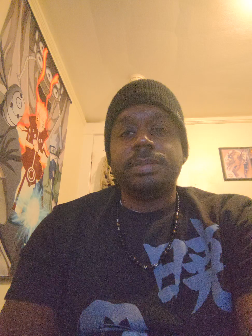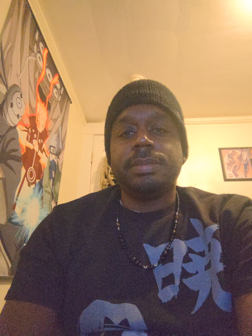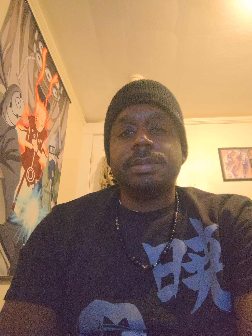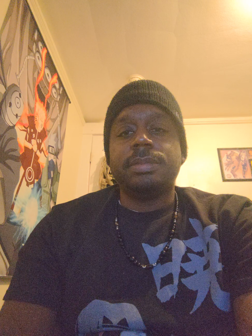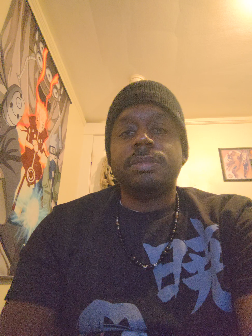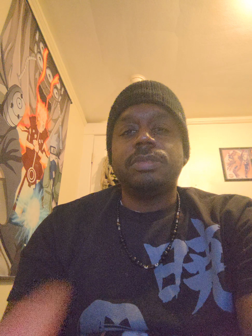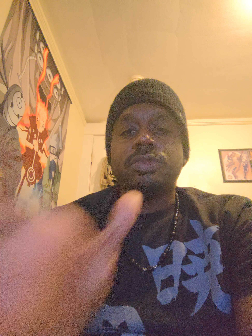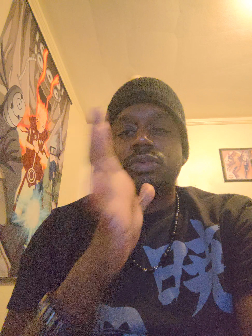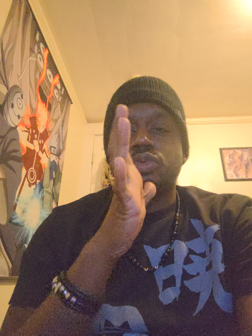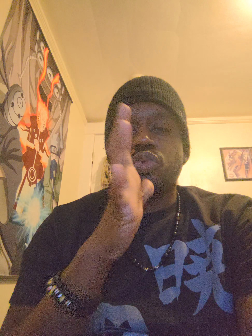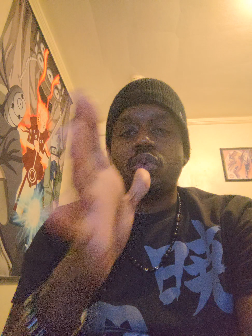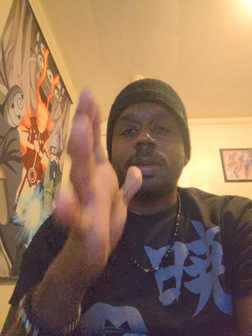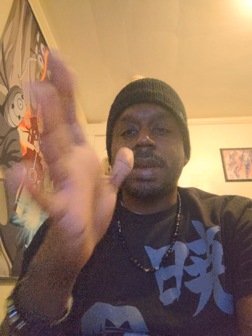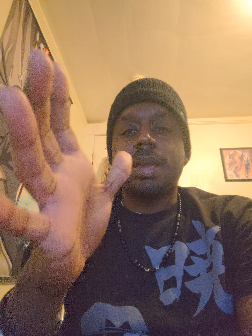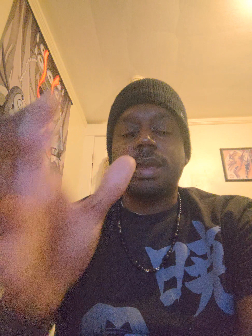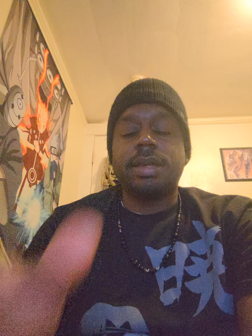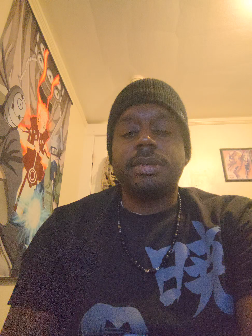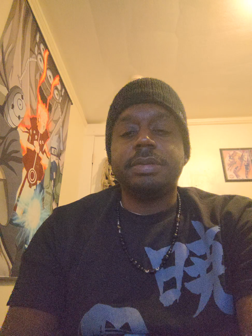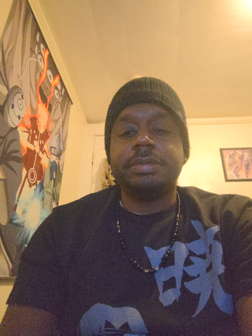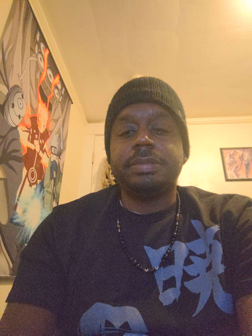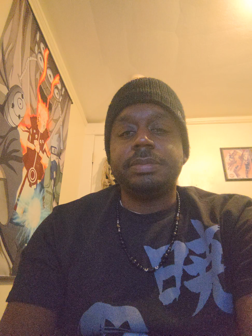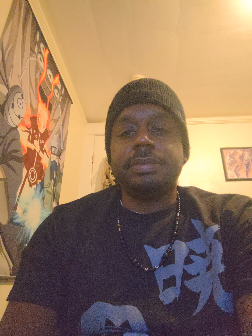grandma